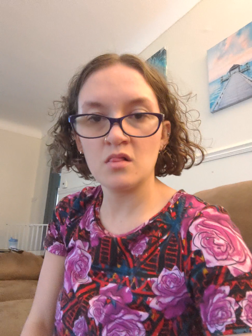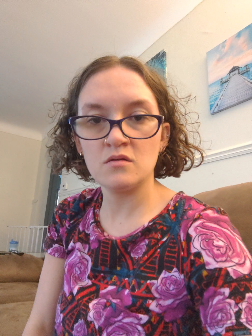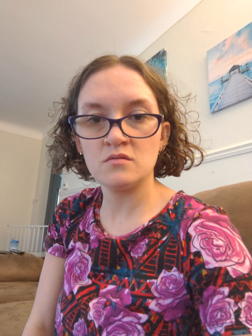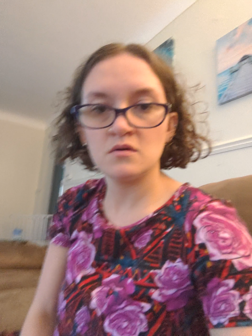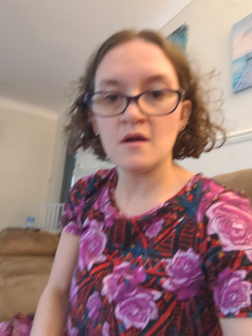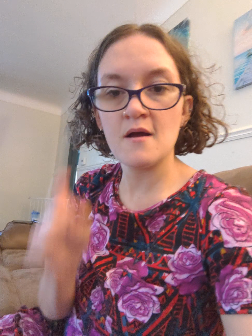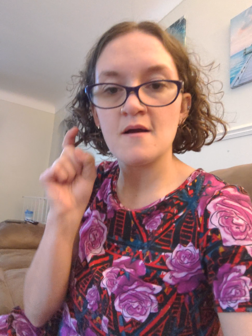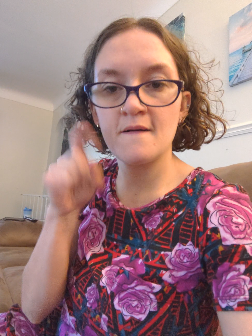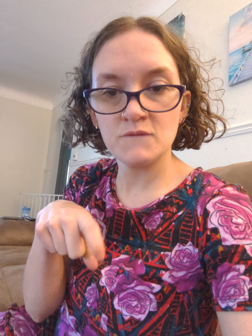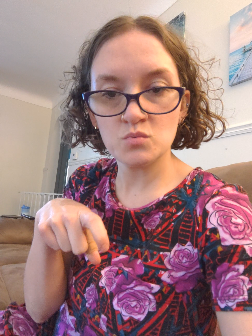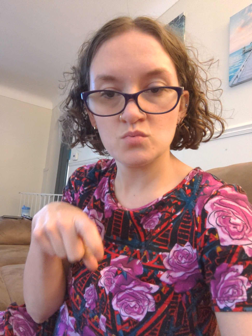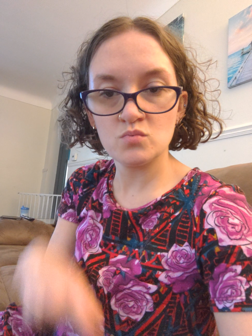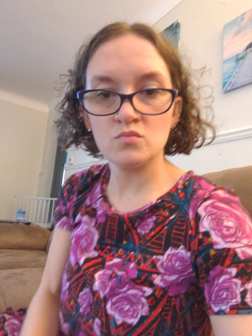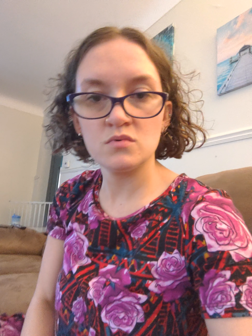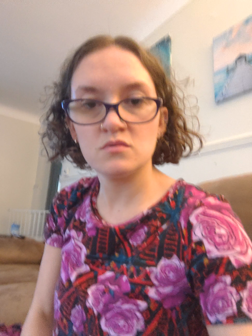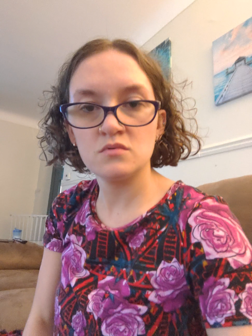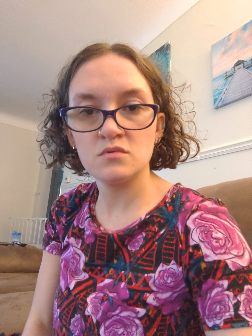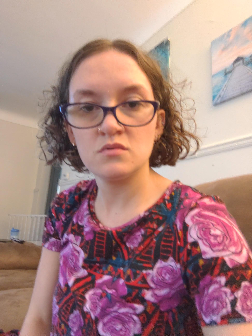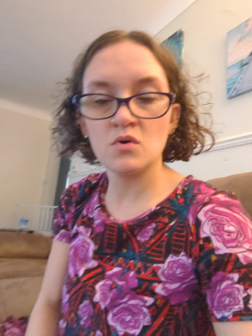have to